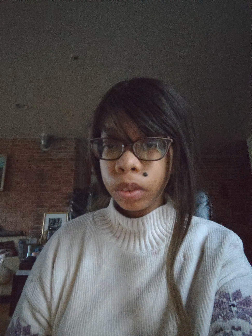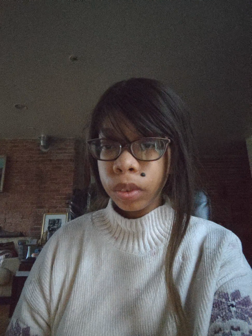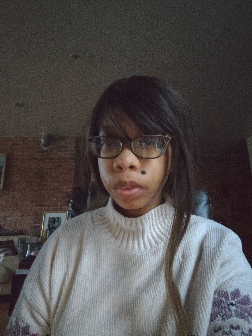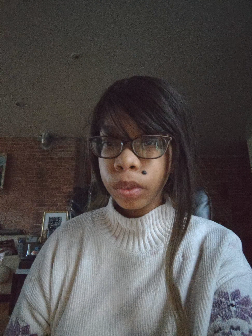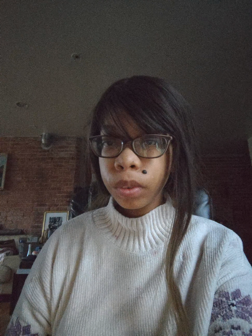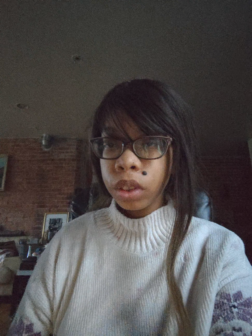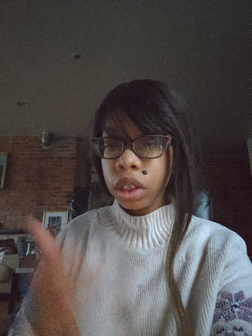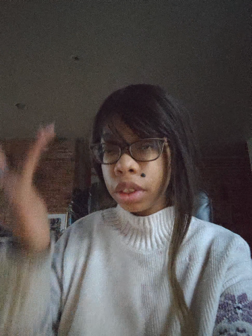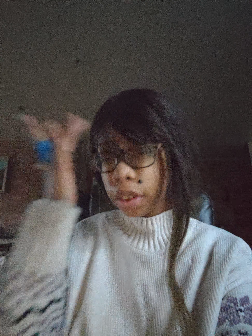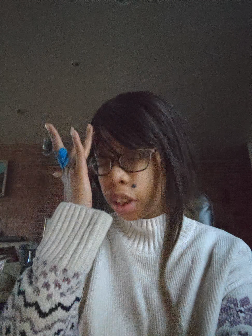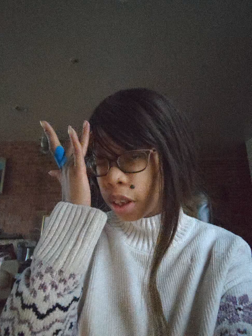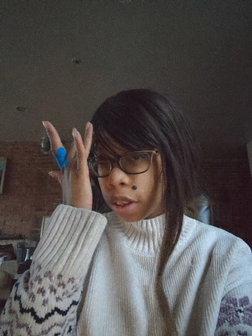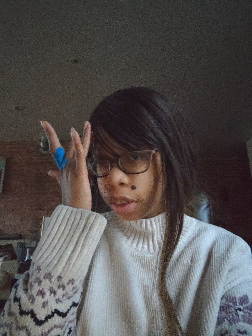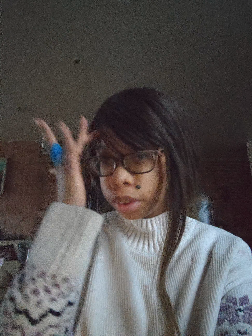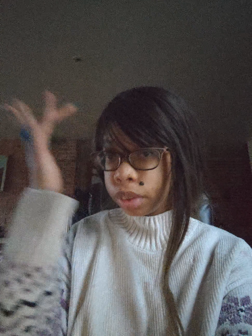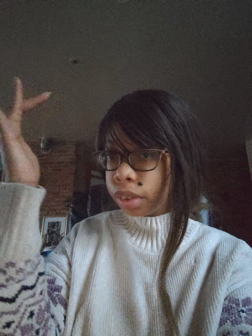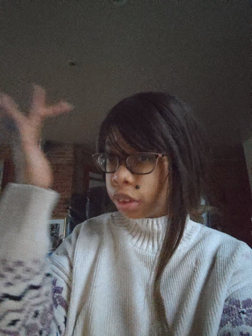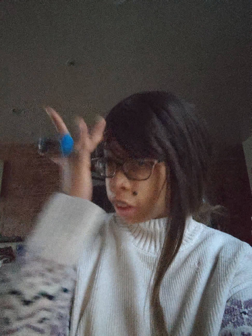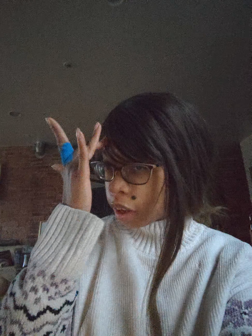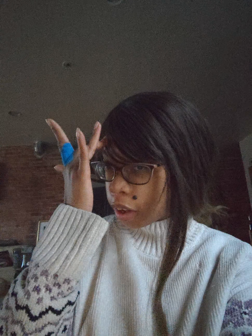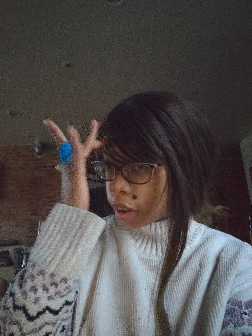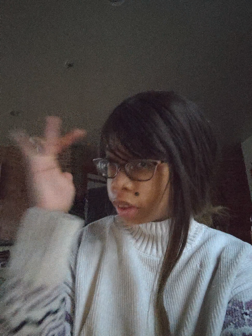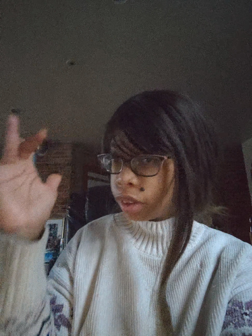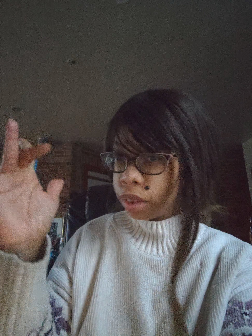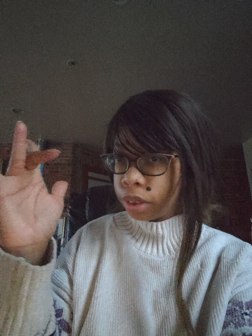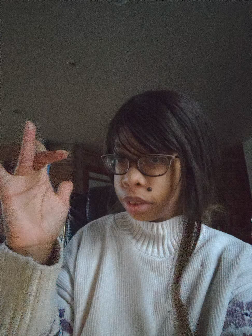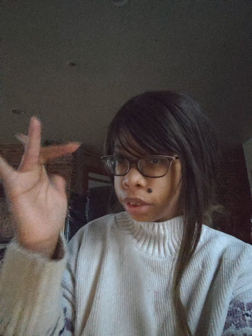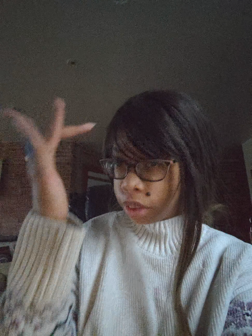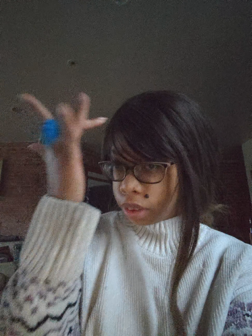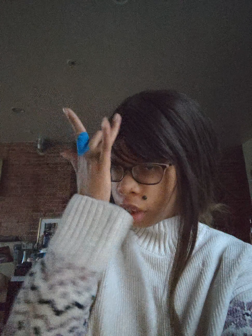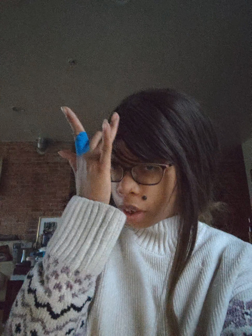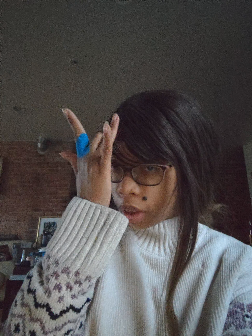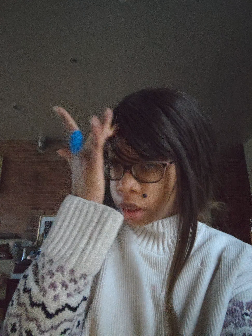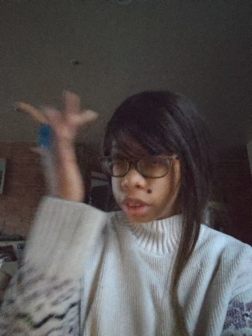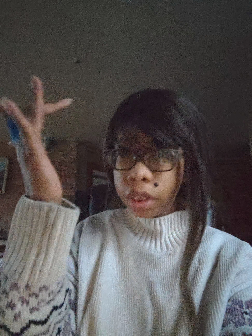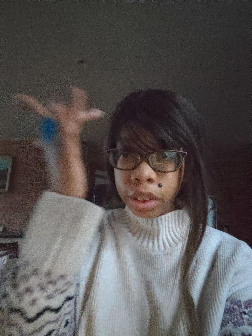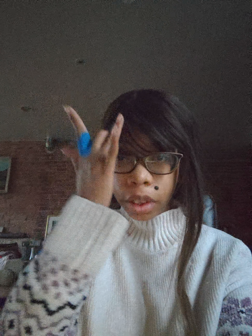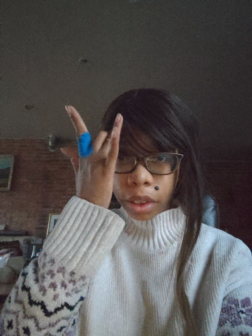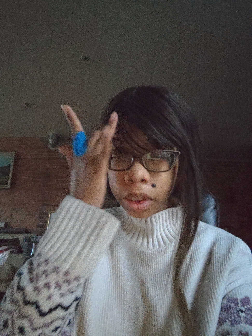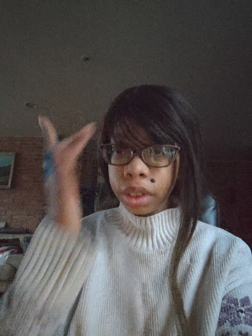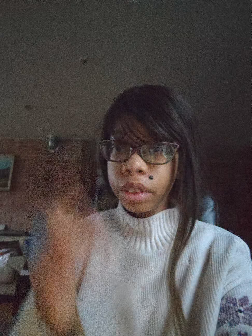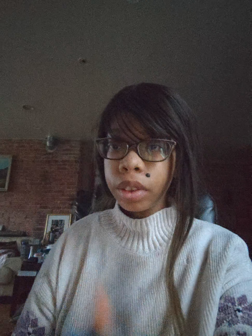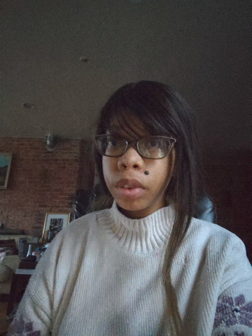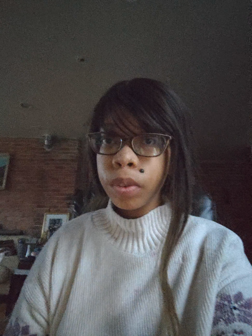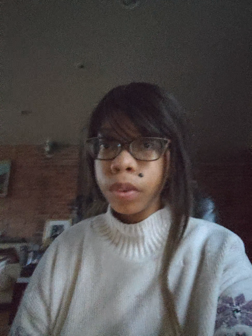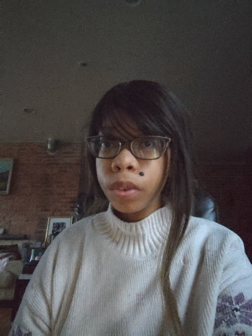sick